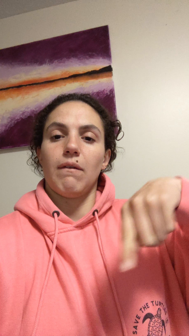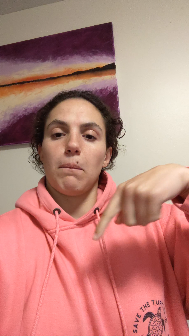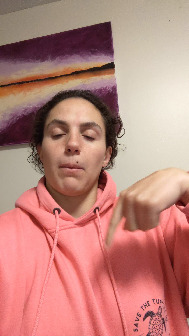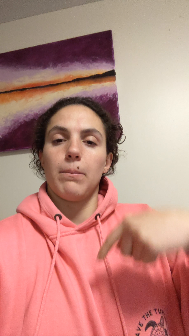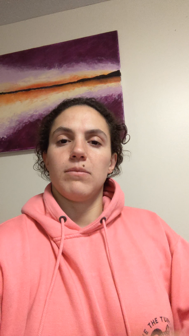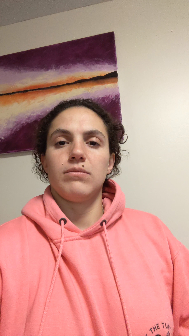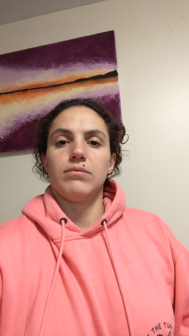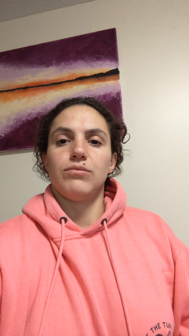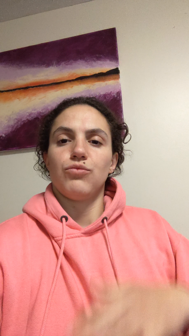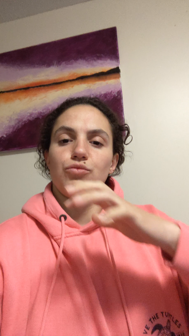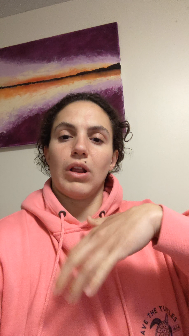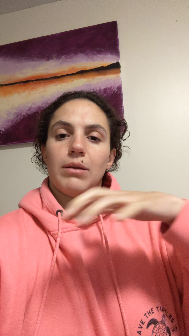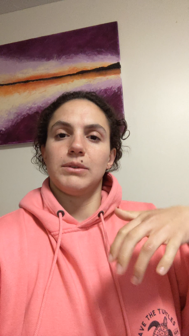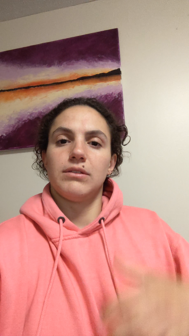grapes